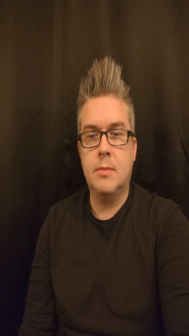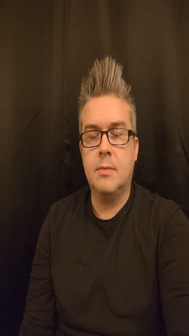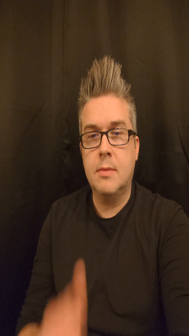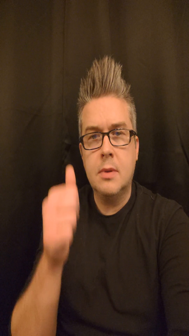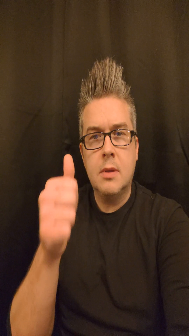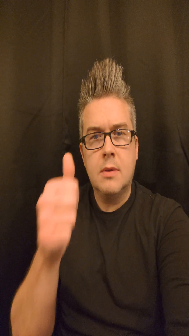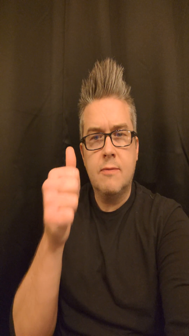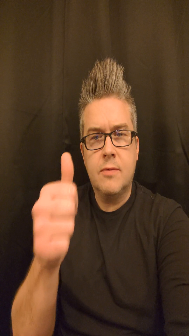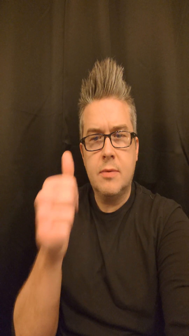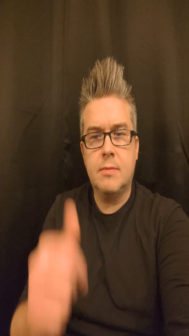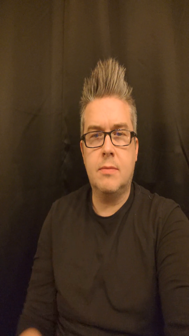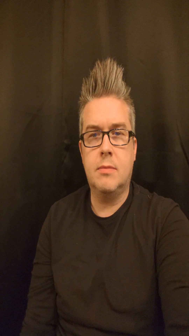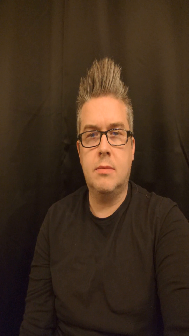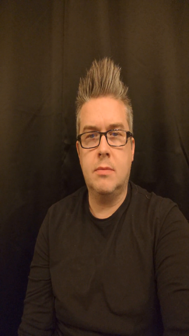yourself